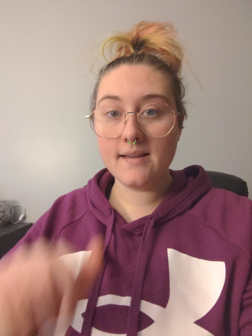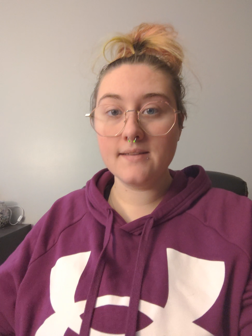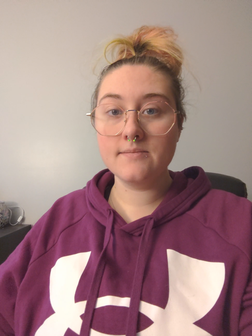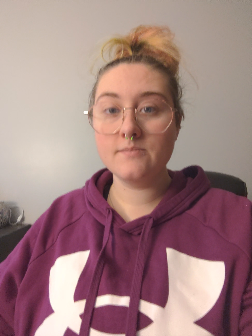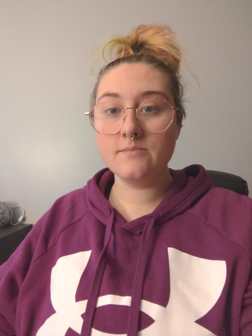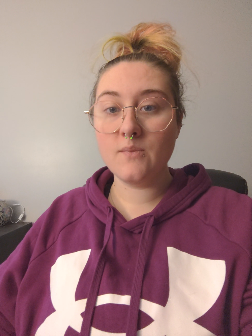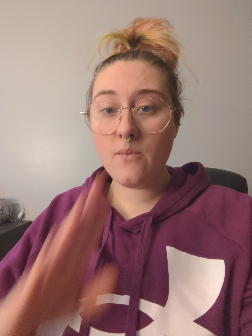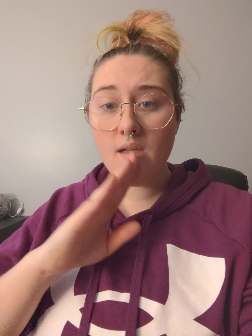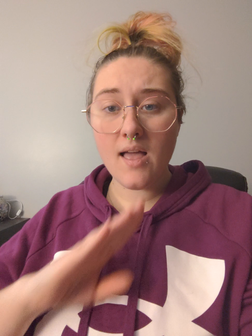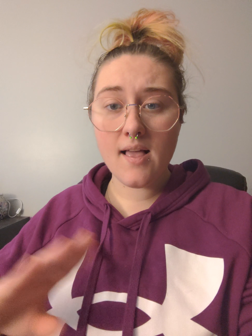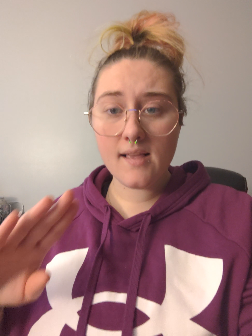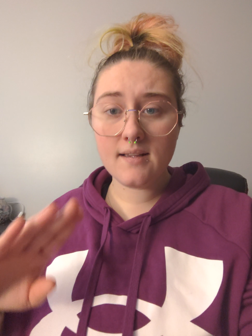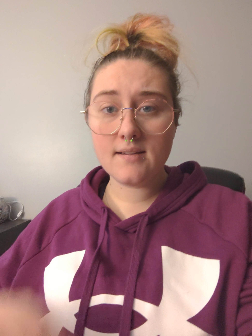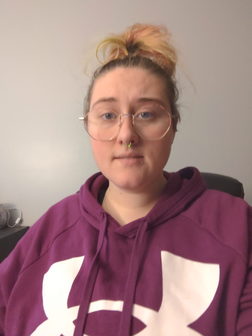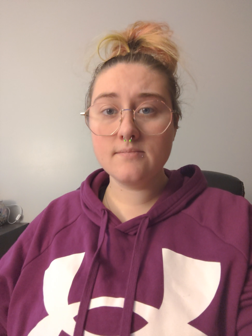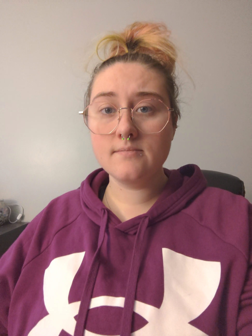quiet